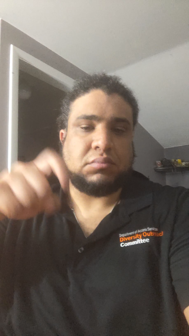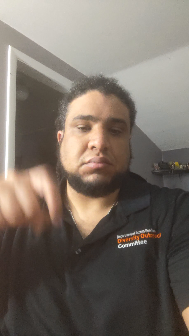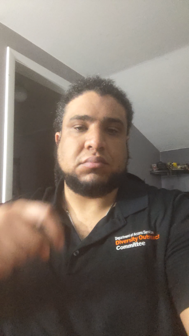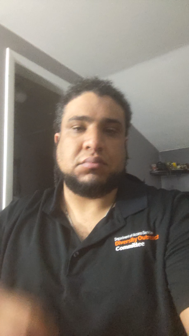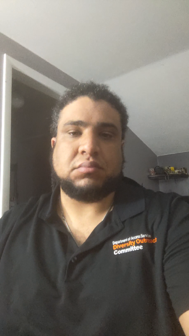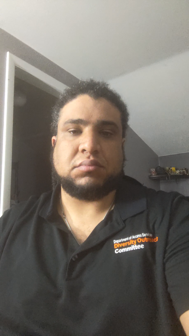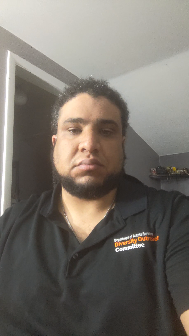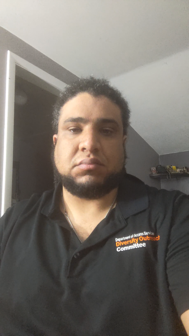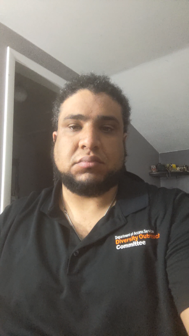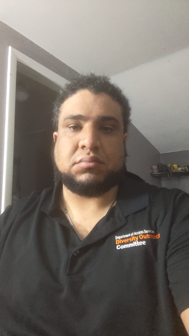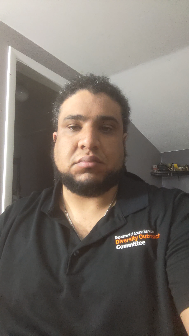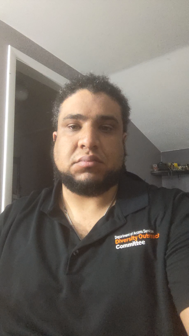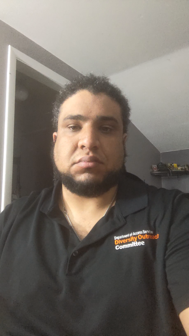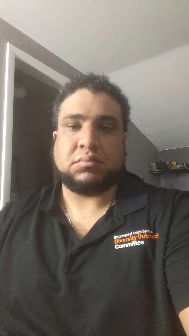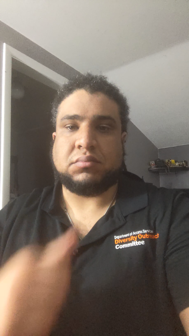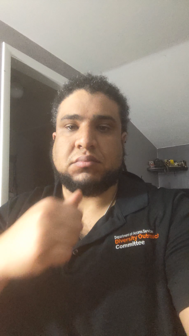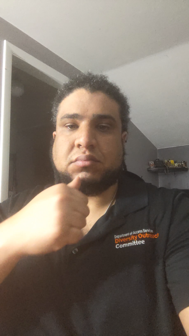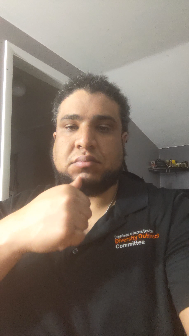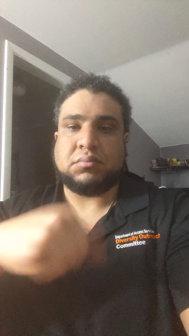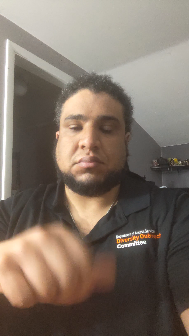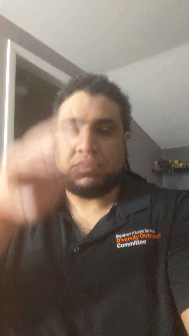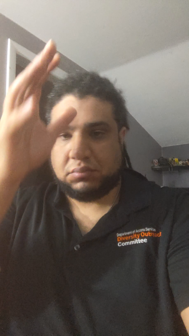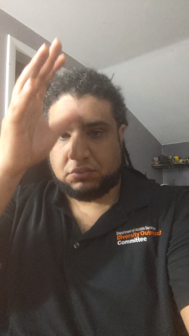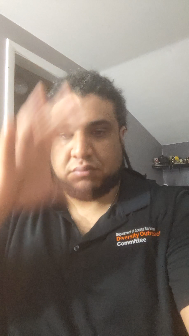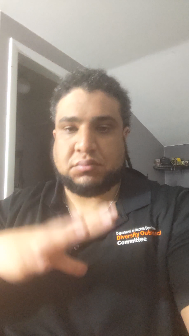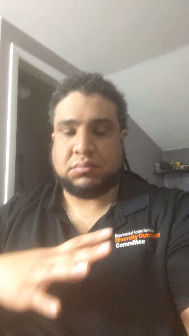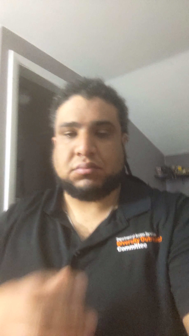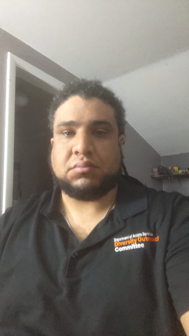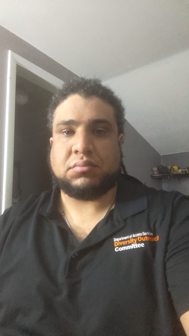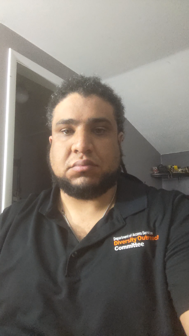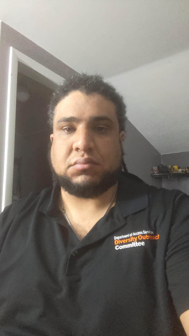mailman